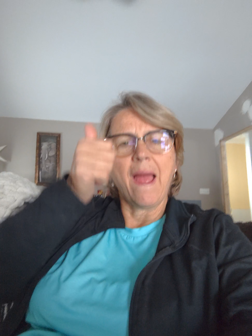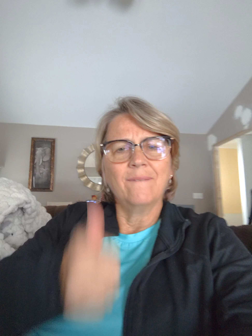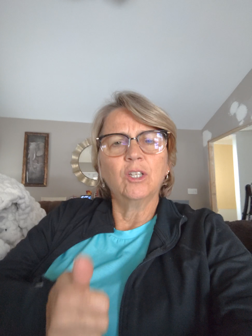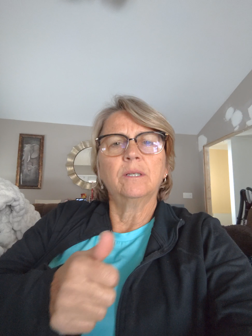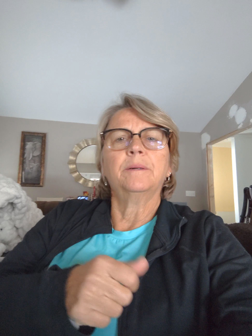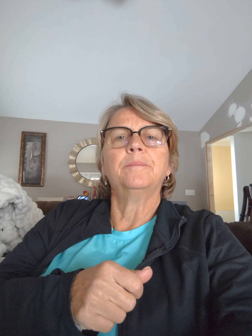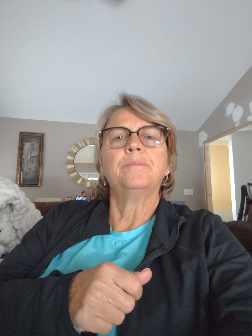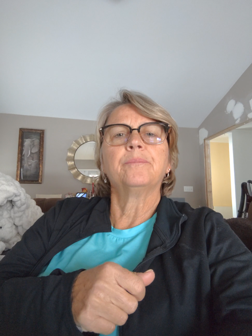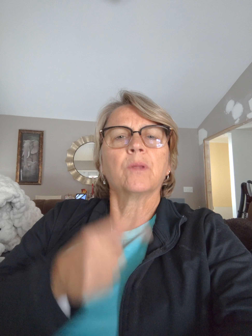every